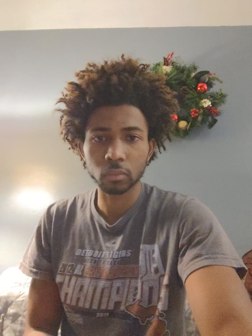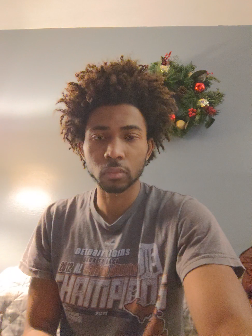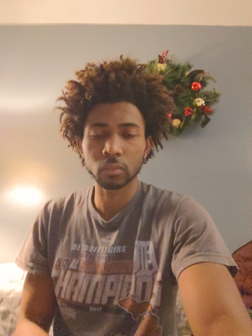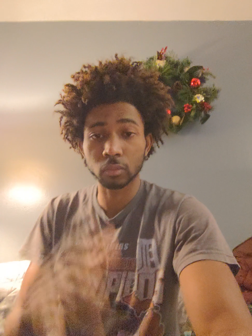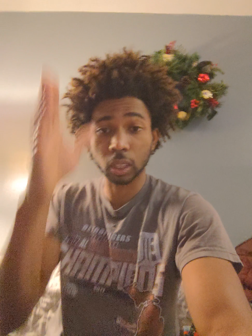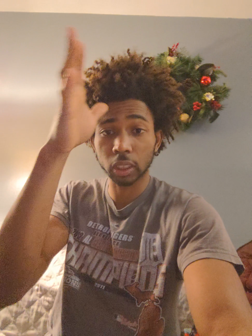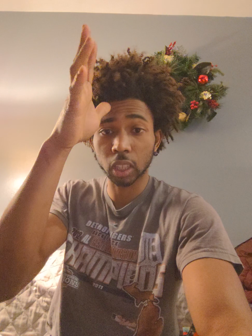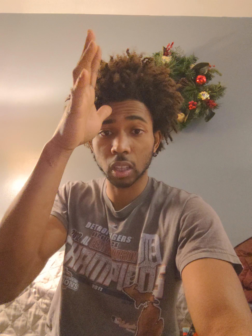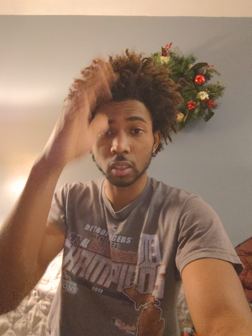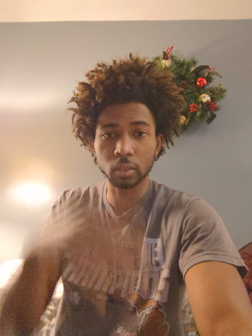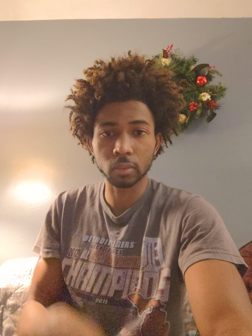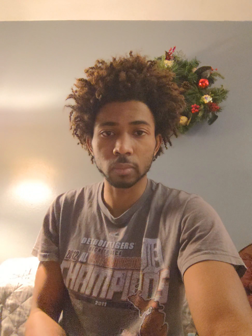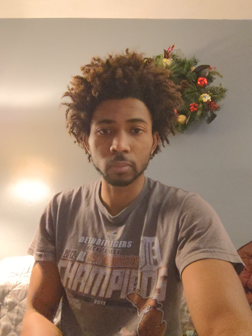dad